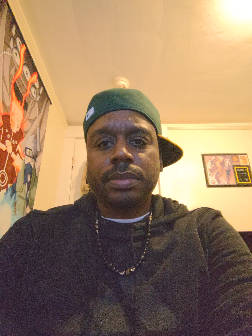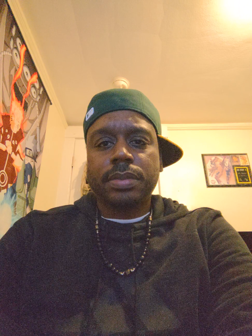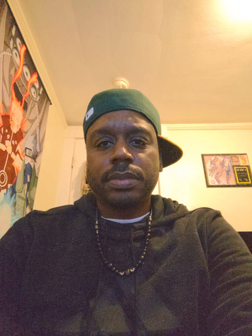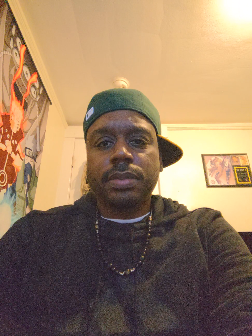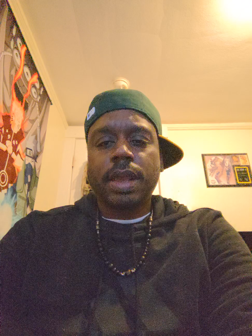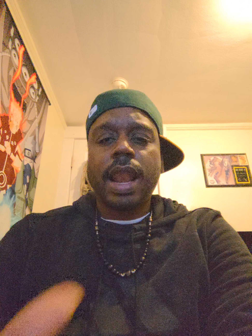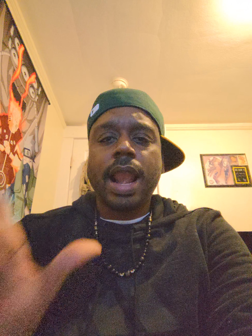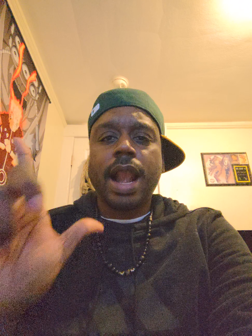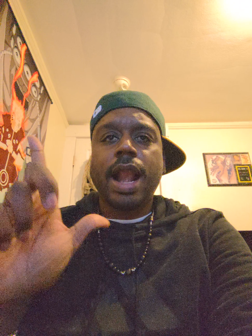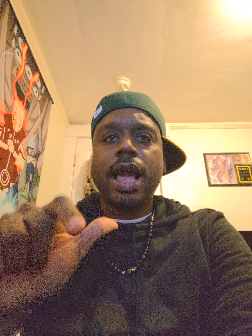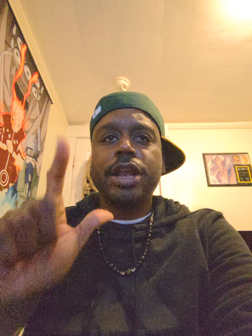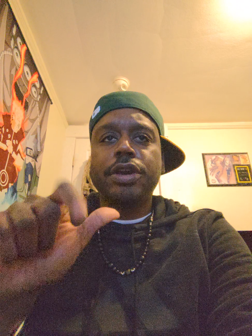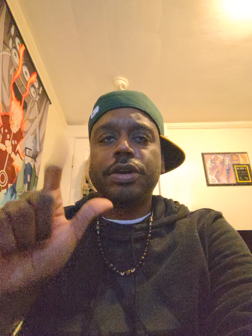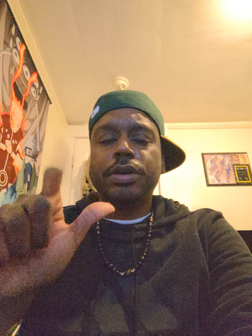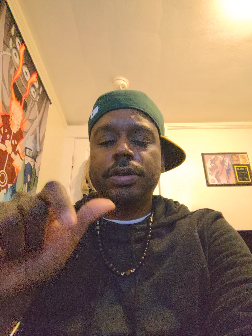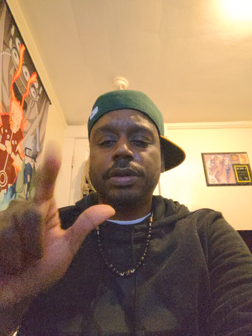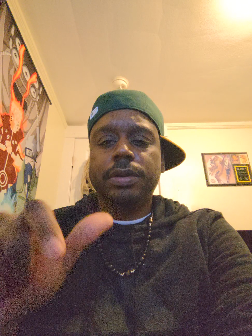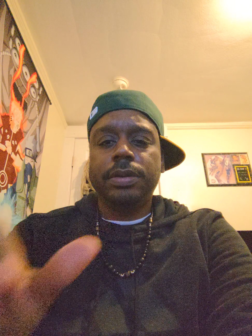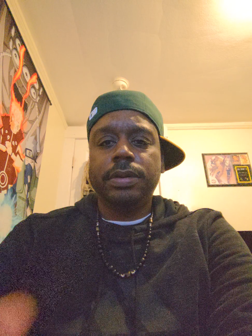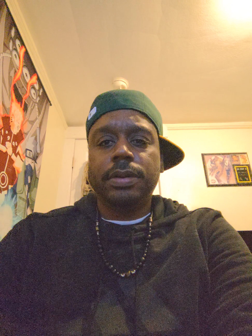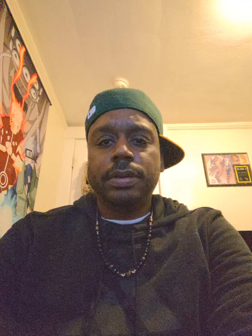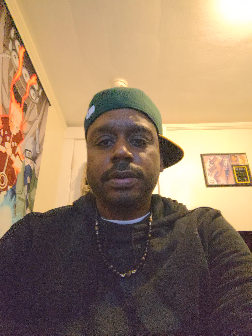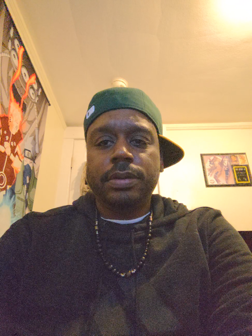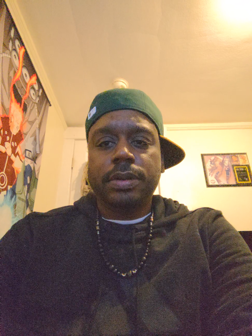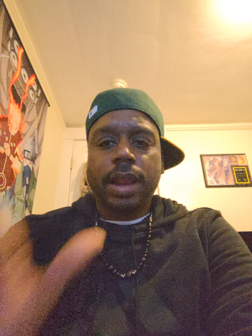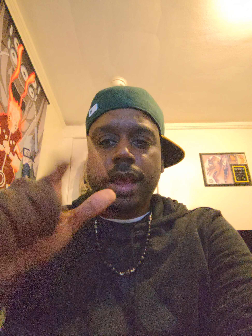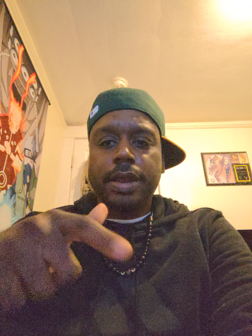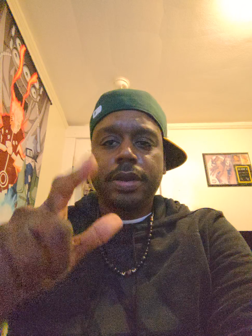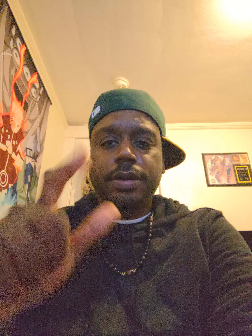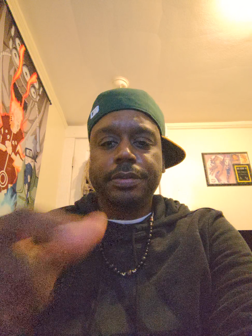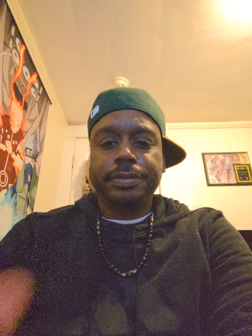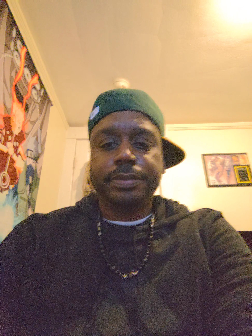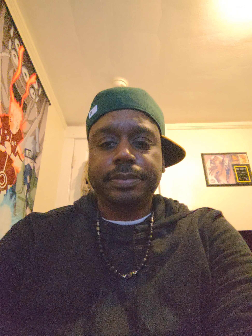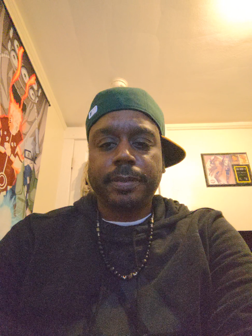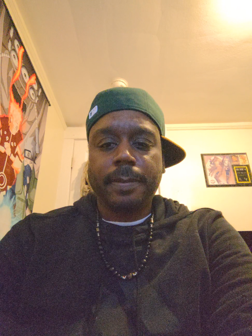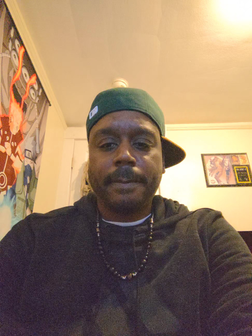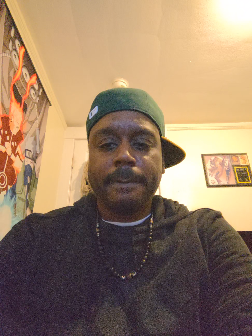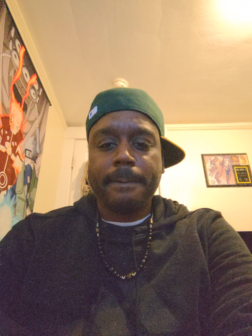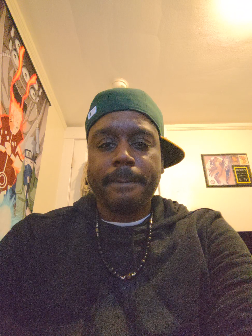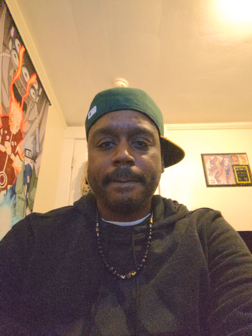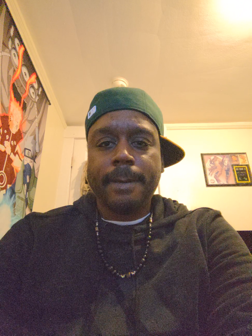later